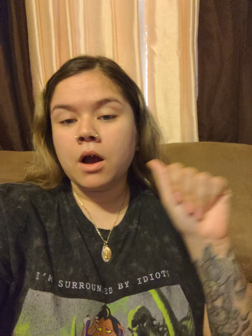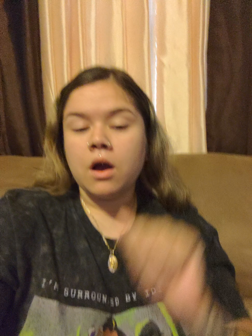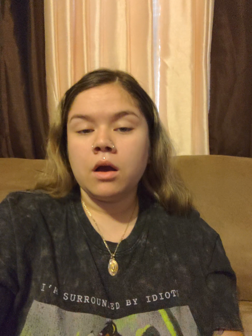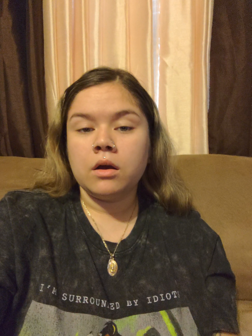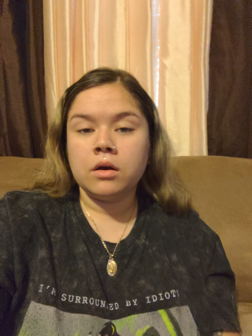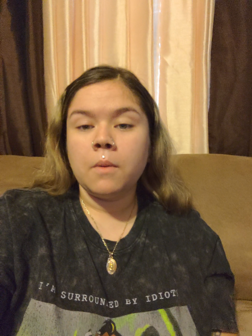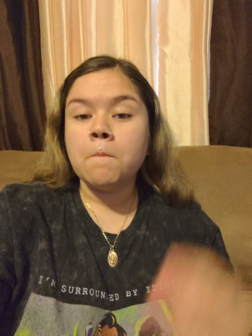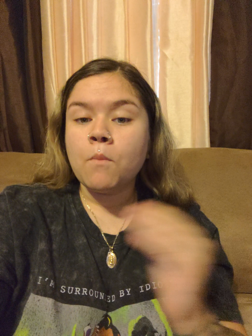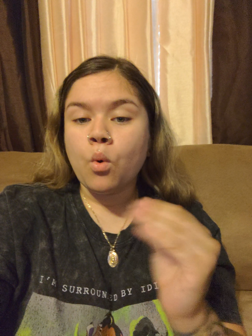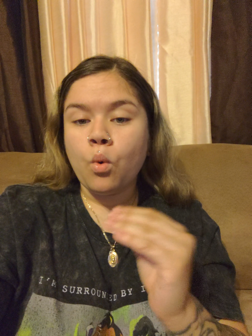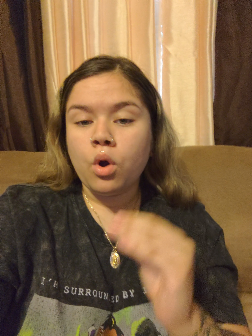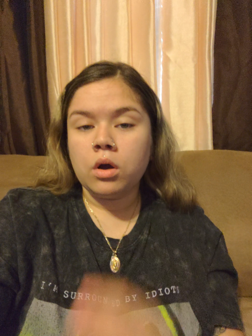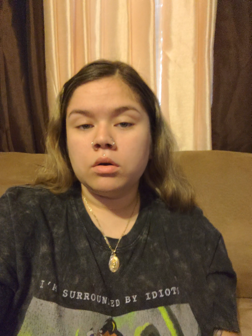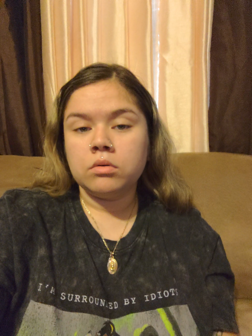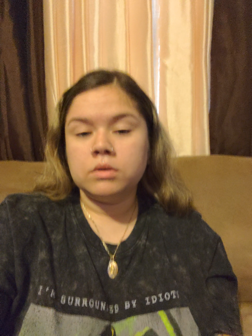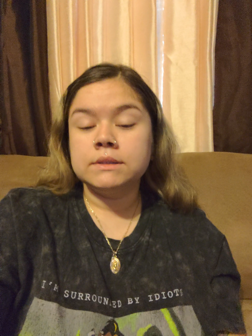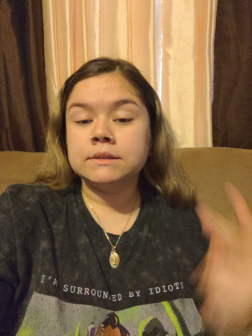more